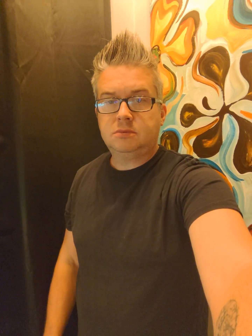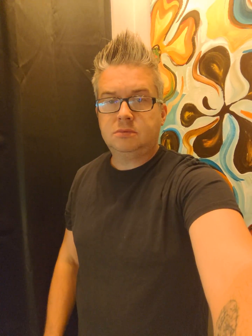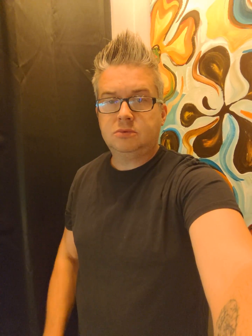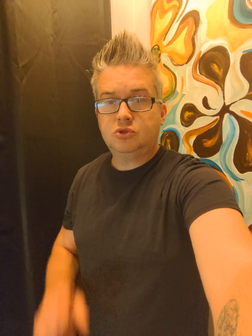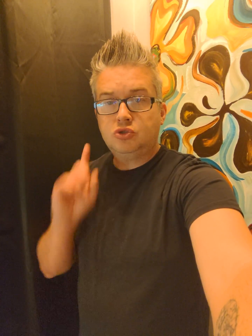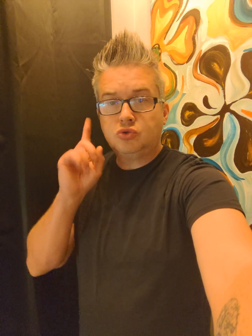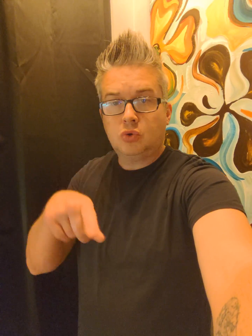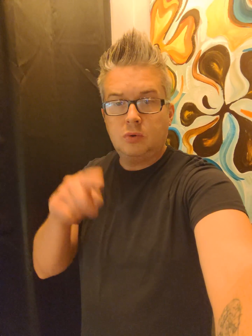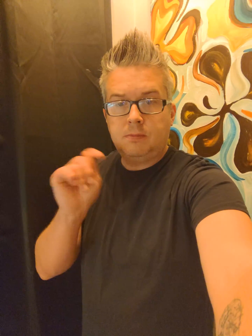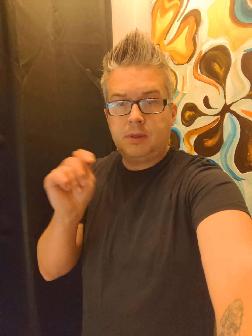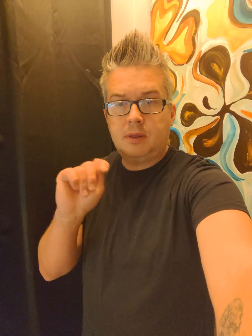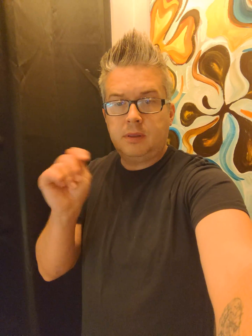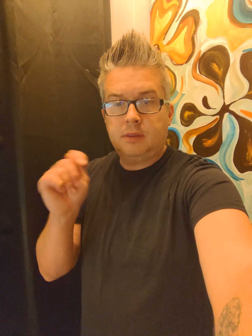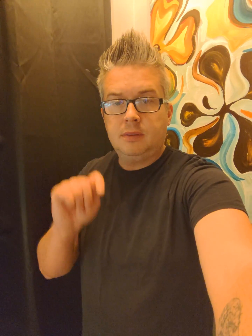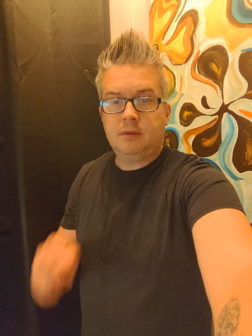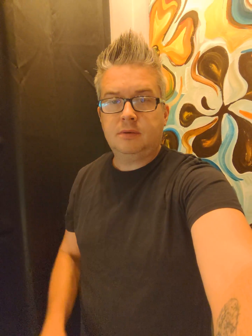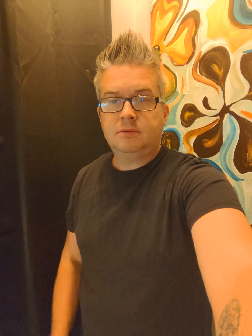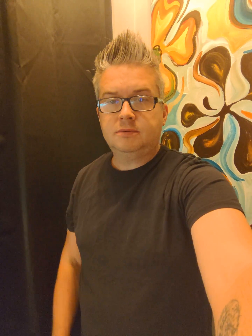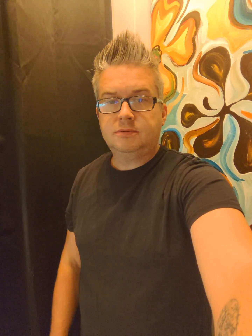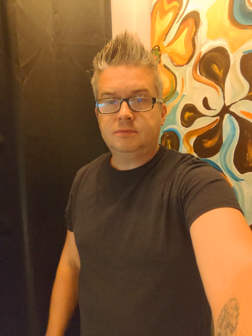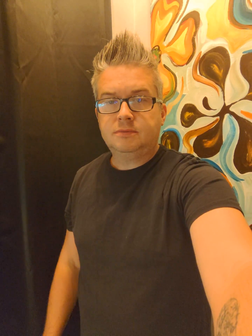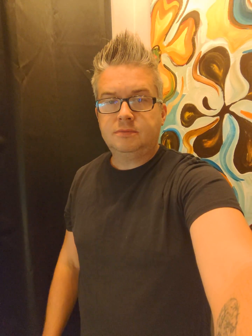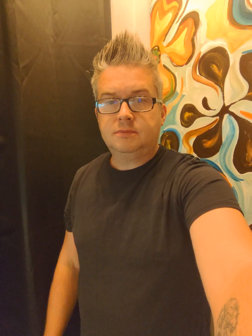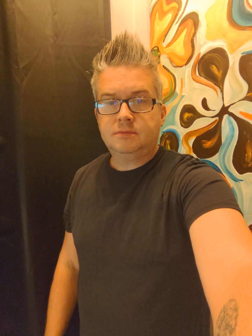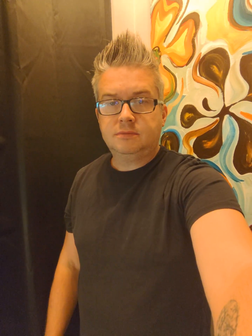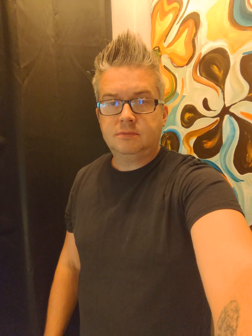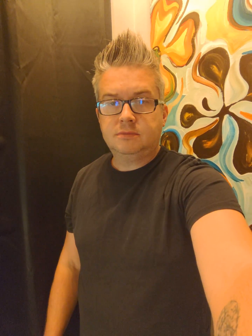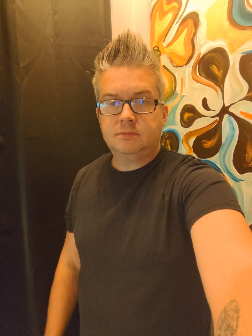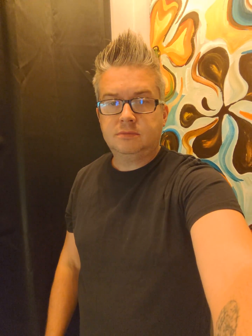go potty